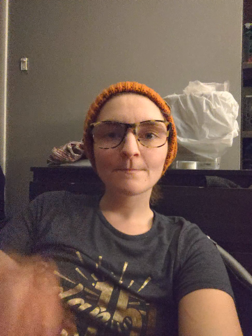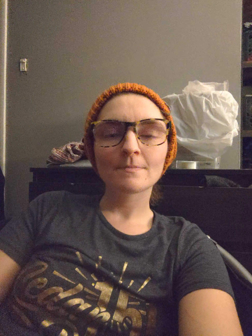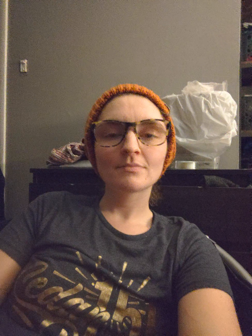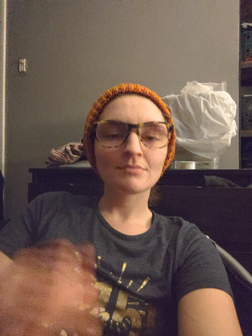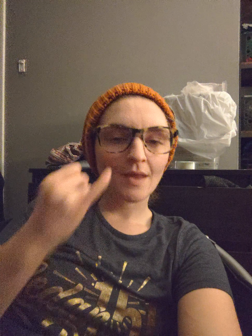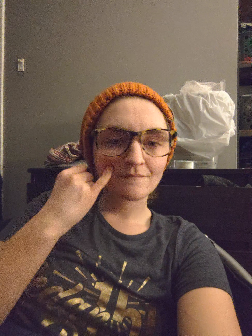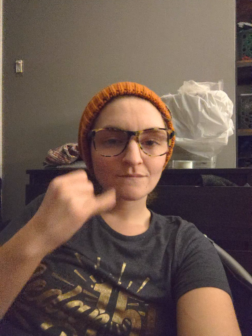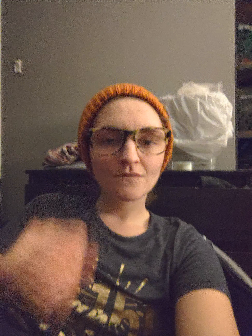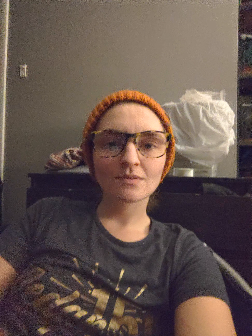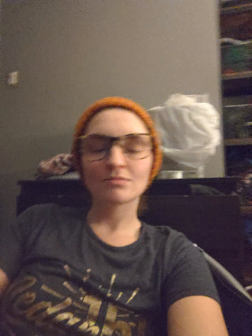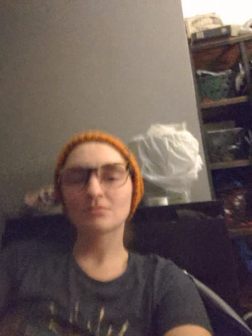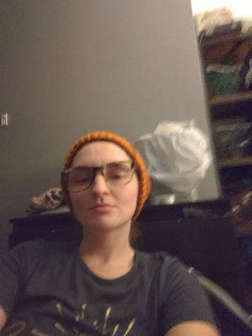if